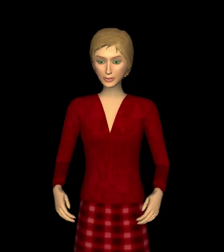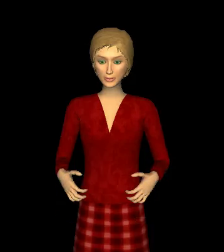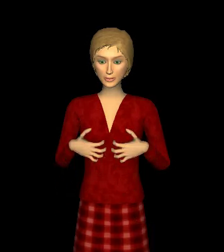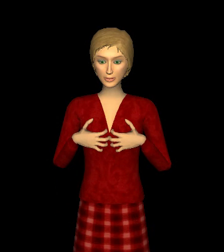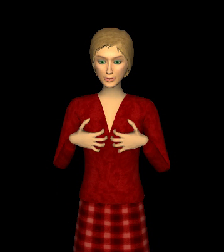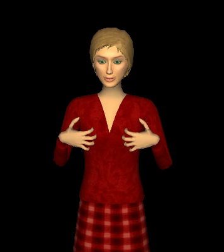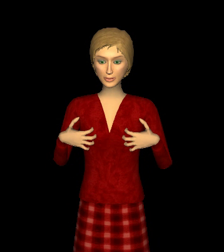عالم